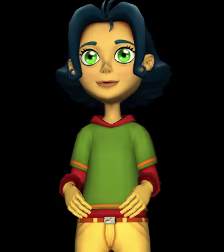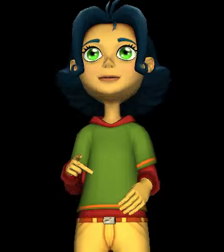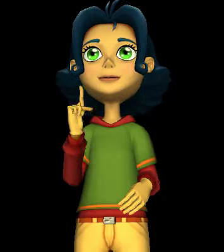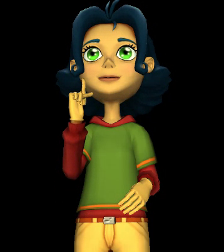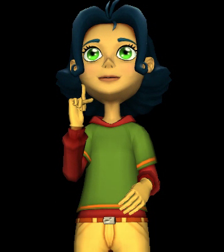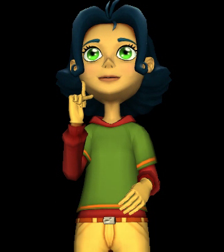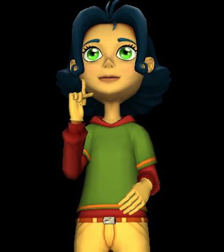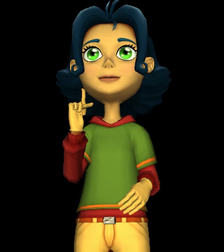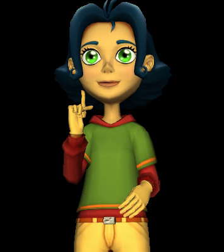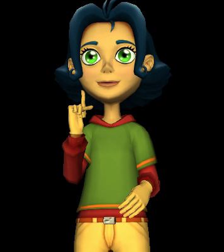كيلوجرامات